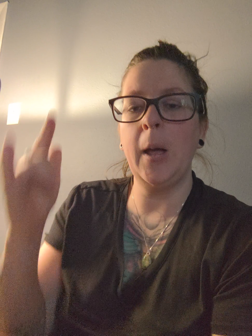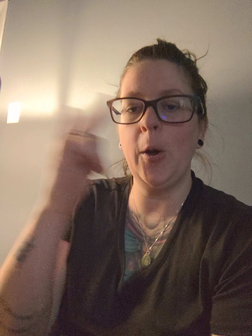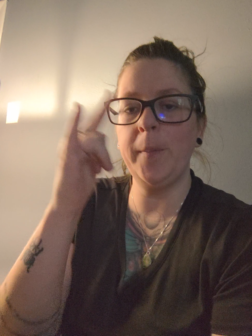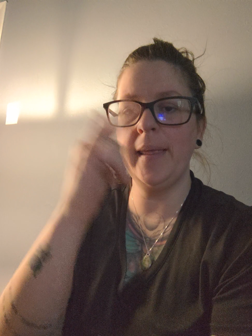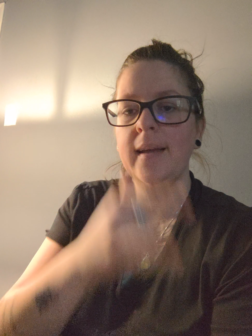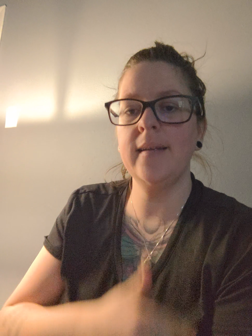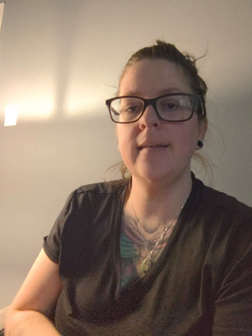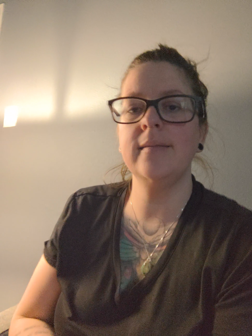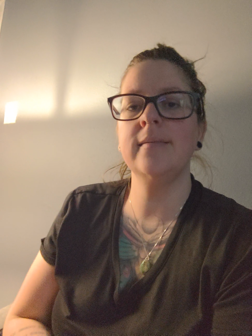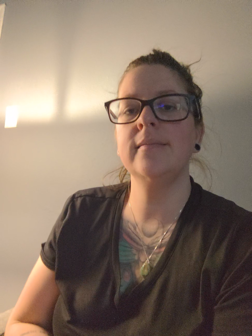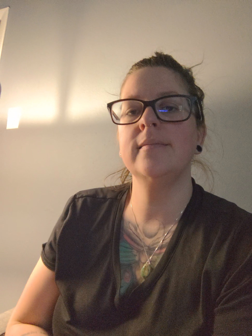airplane